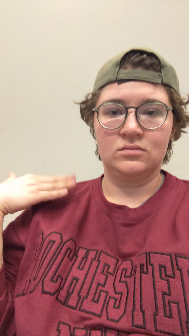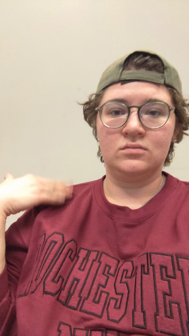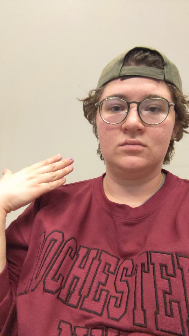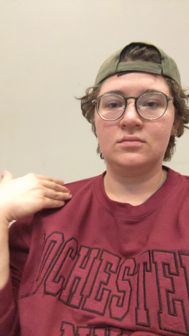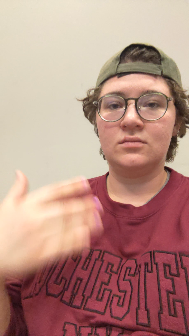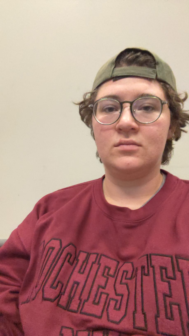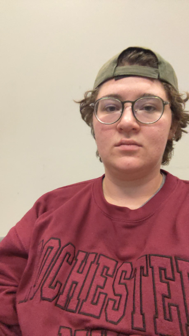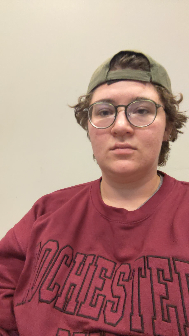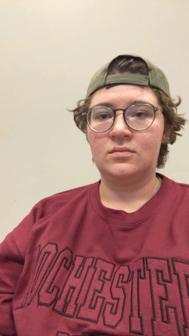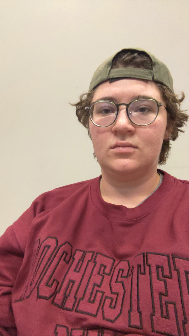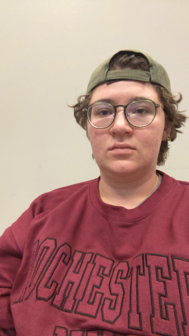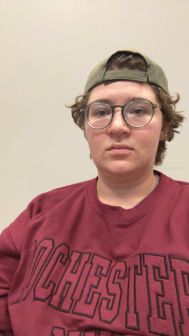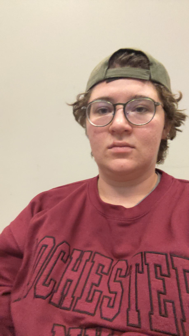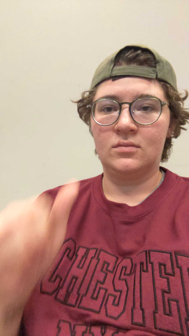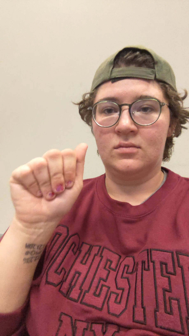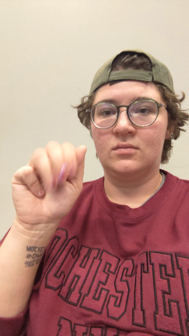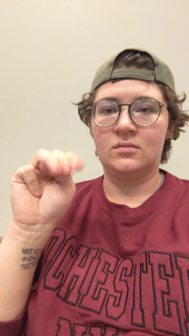am